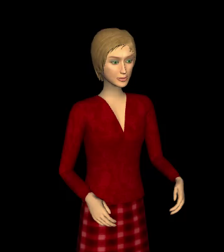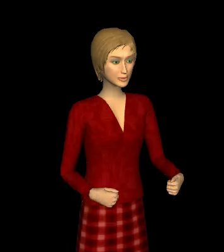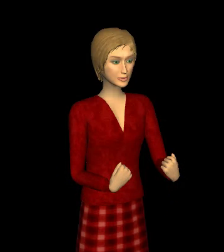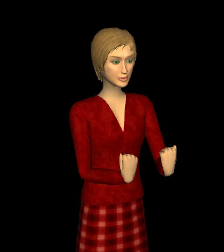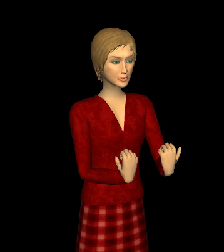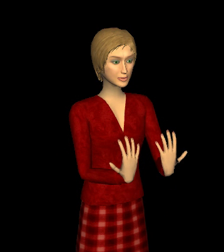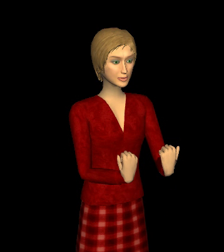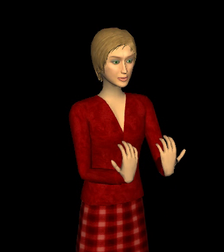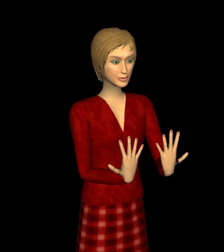كم